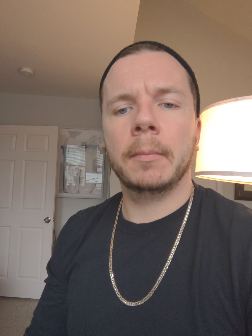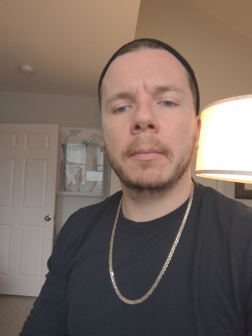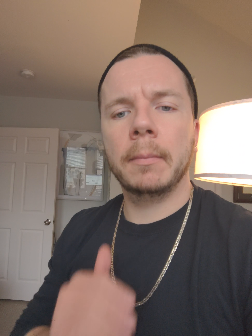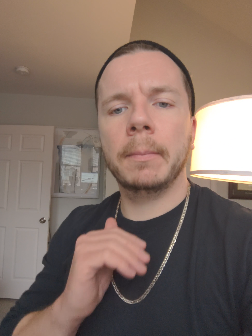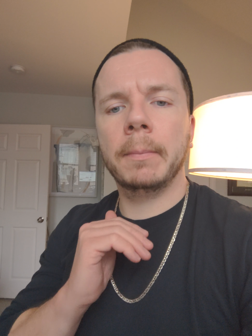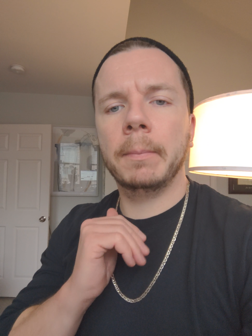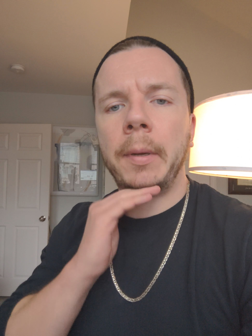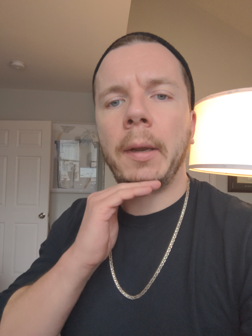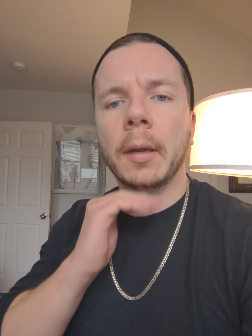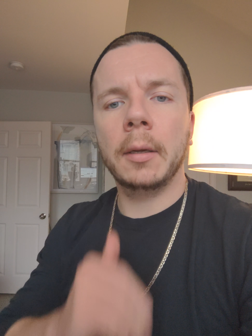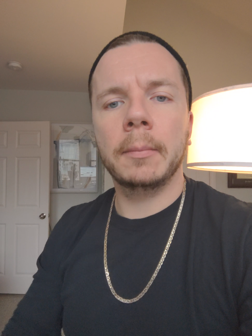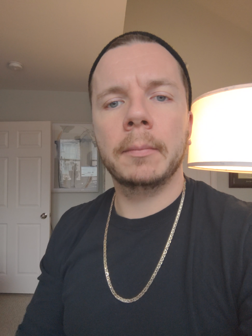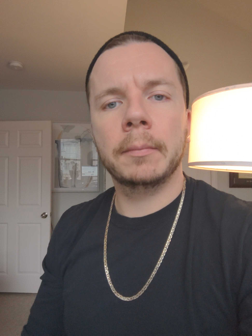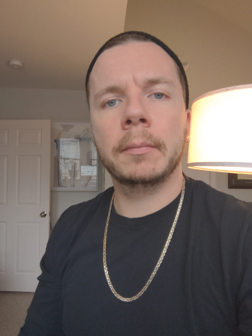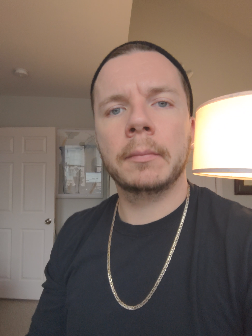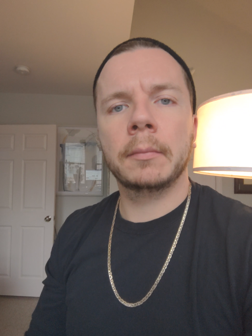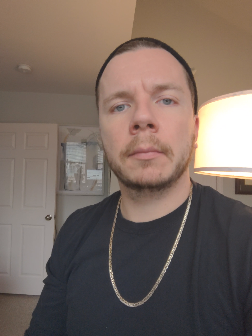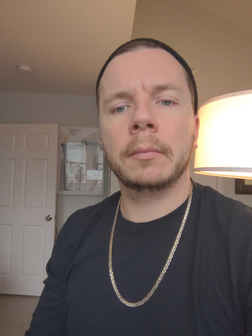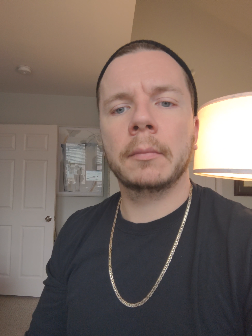pig